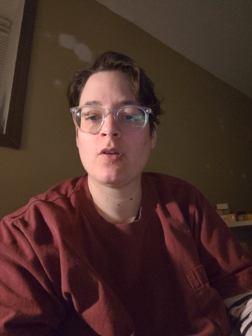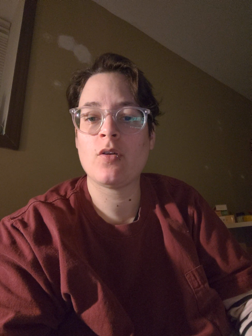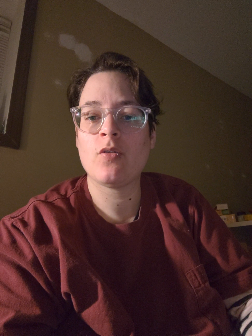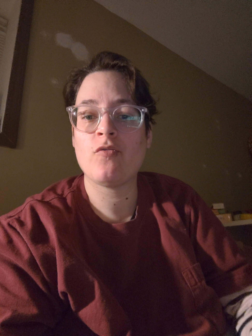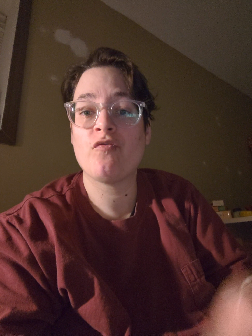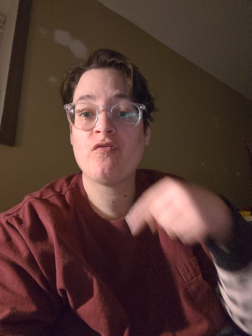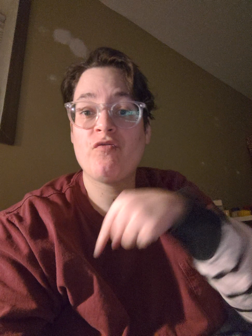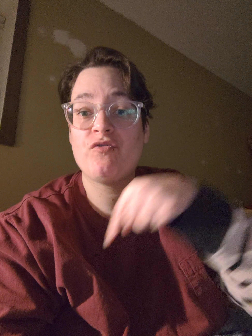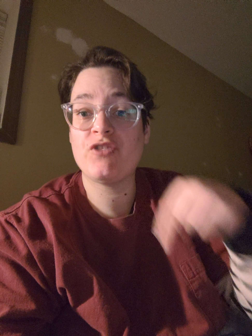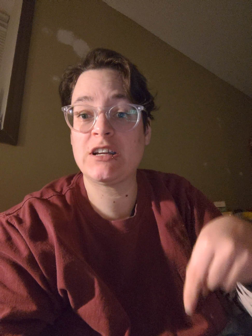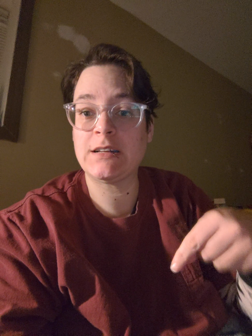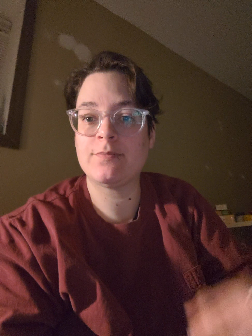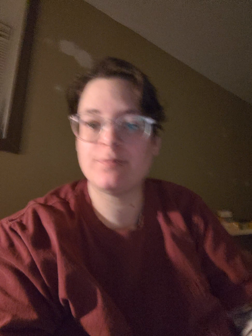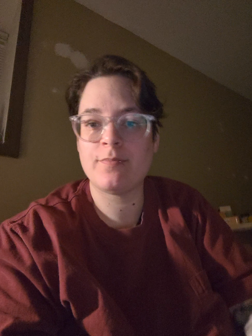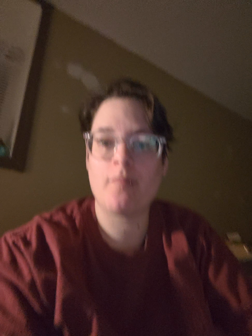feet